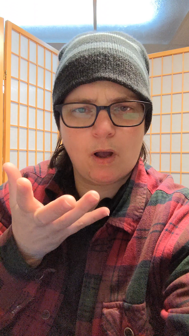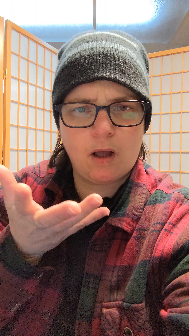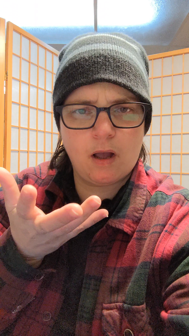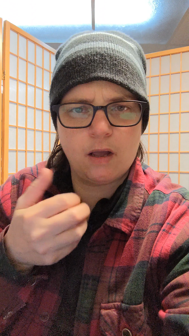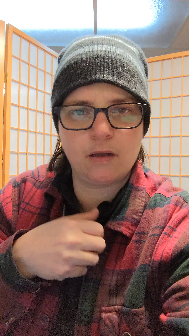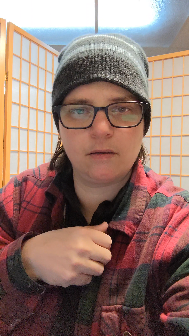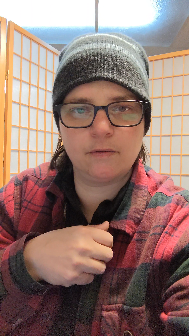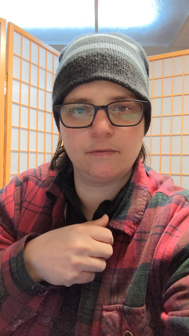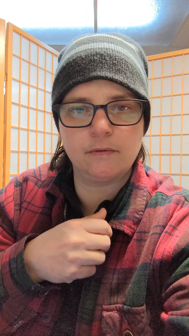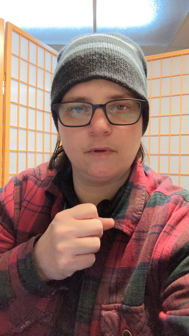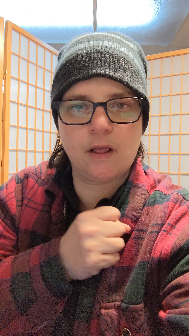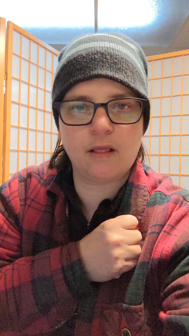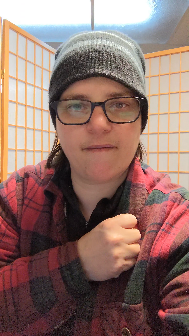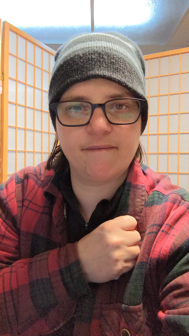love